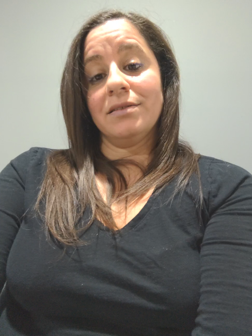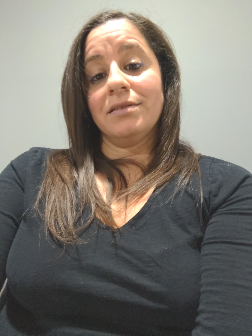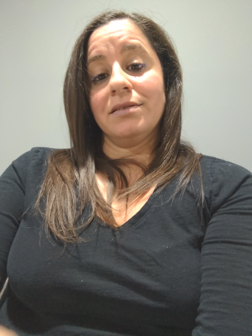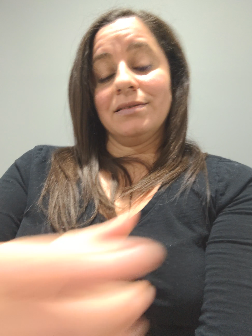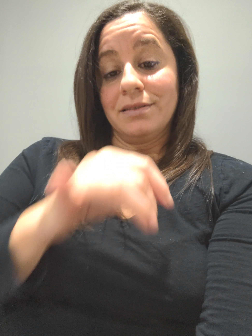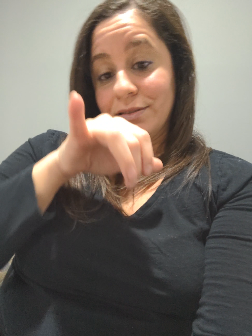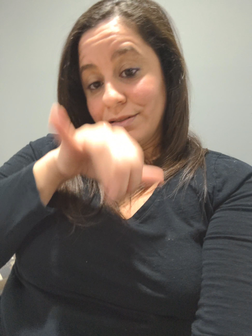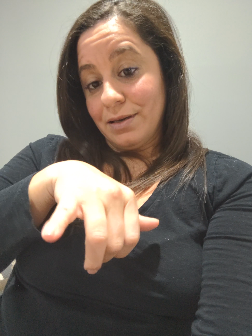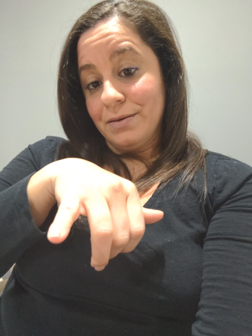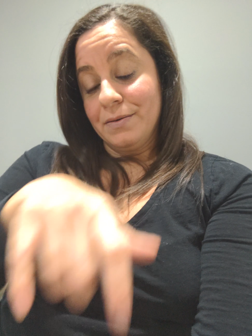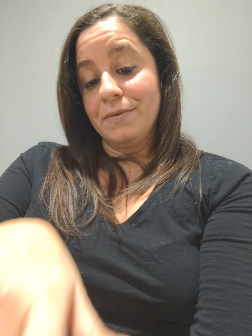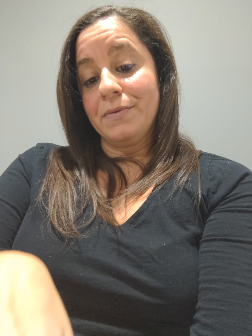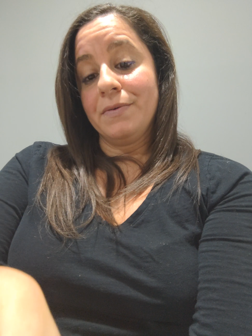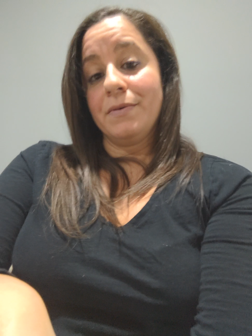stay